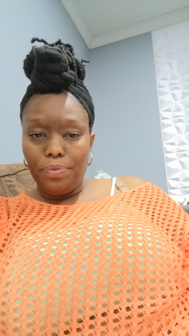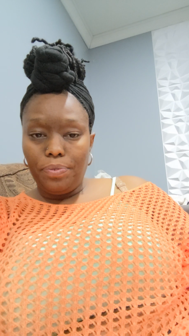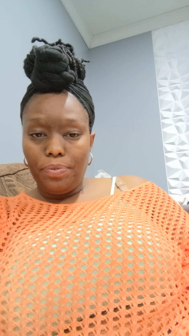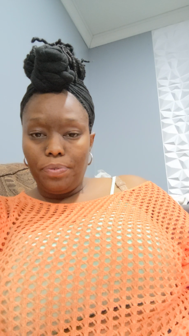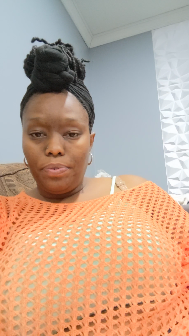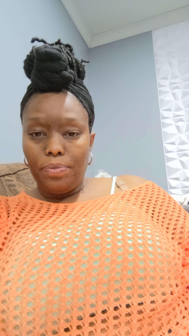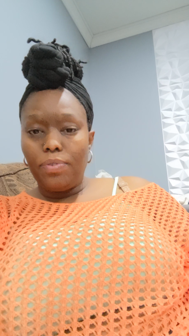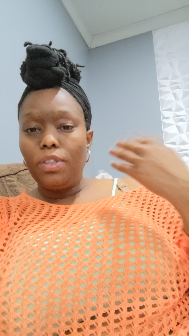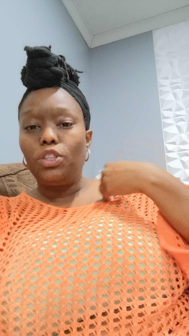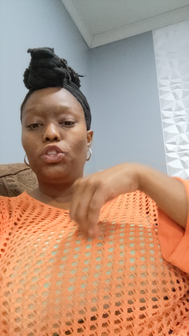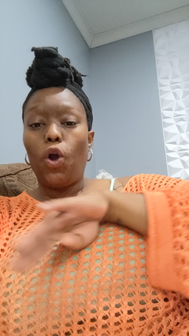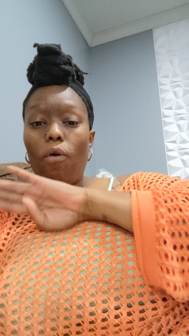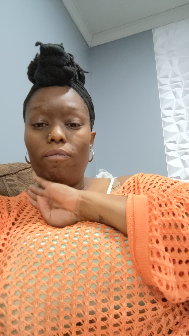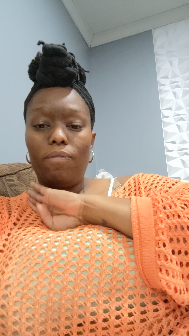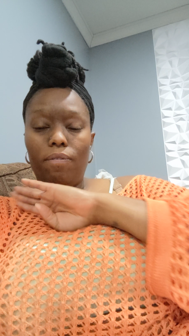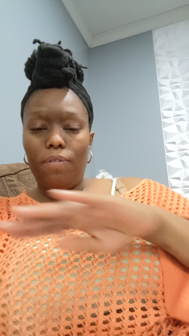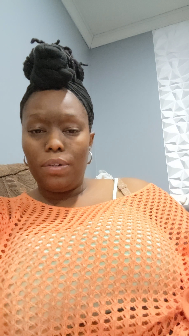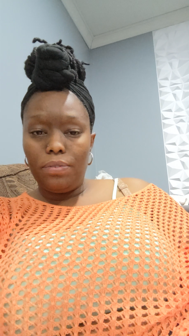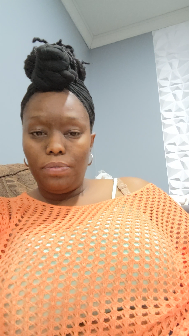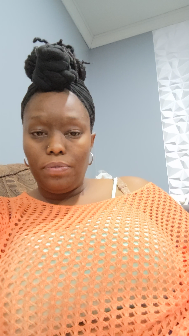scarf